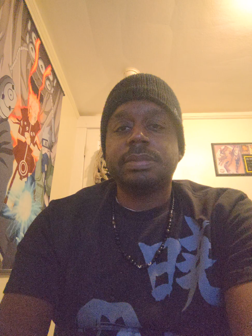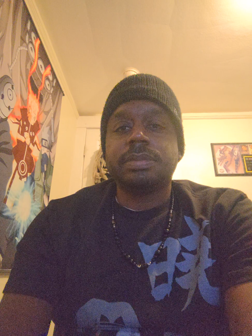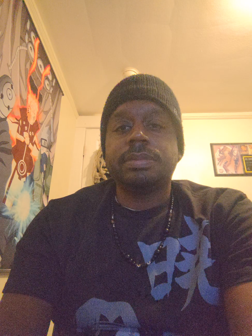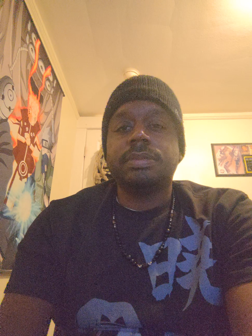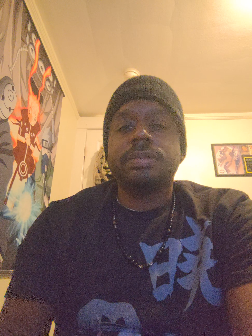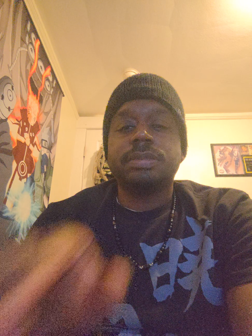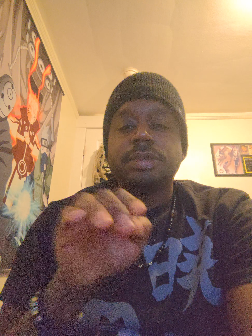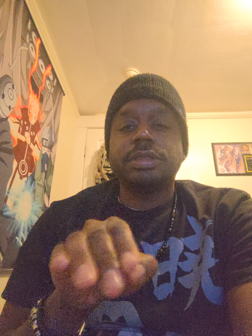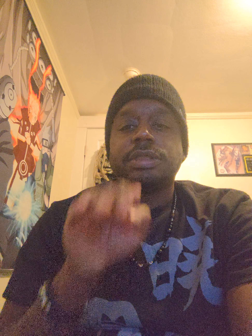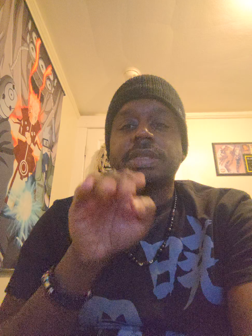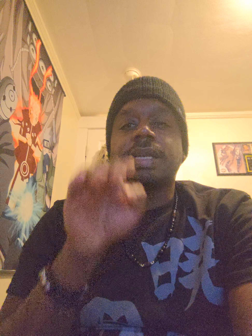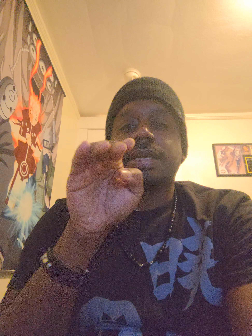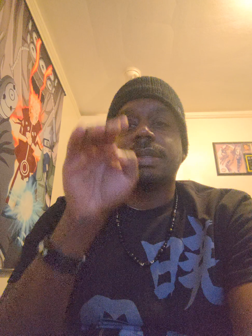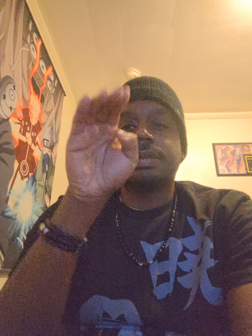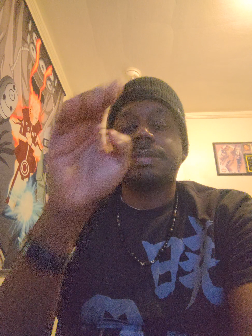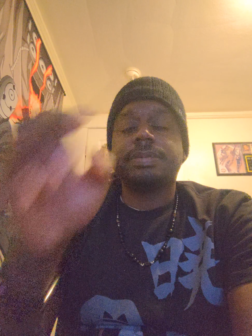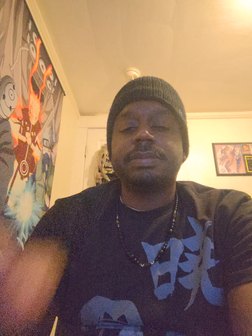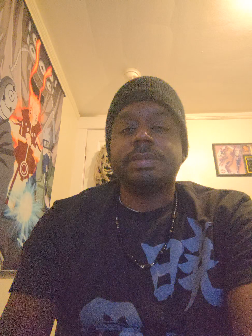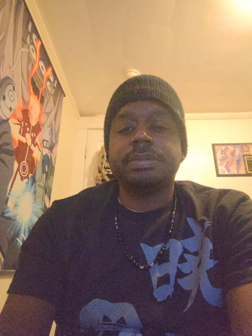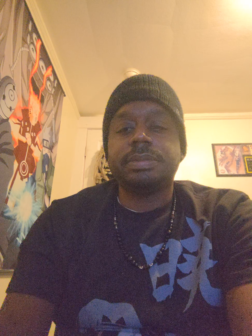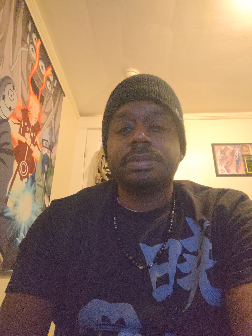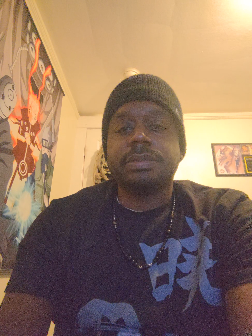stairs